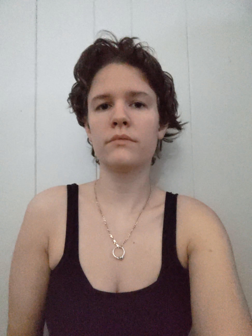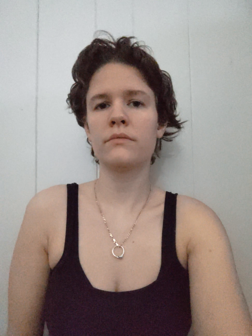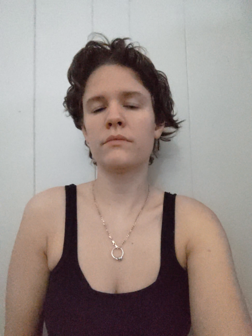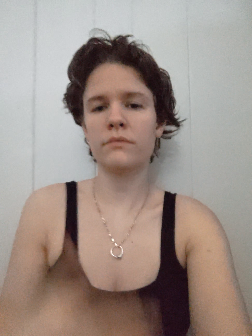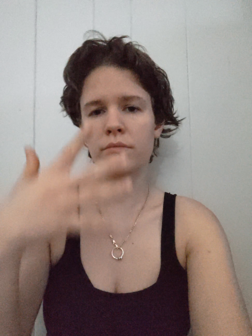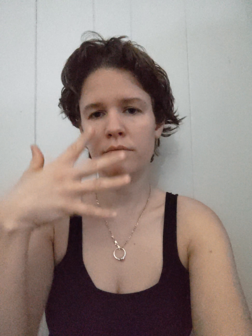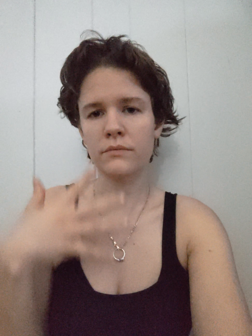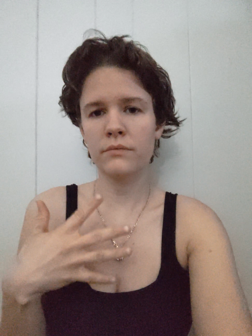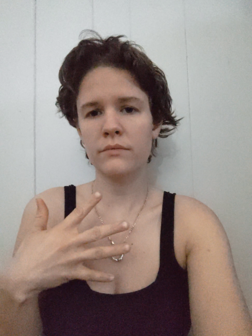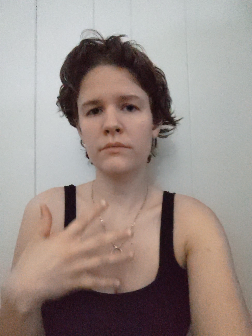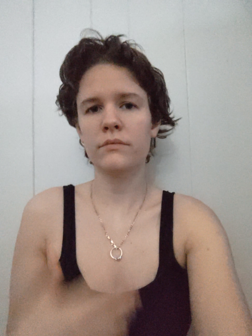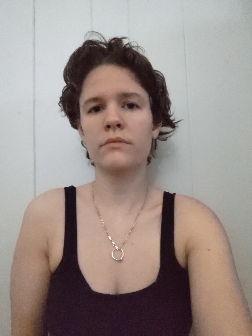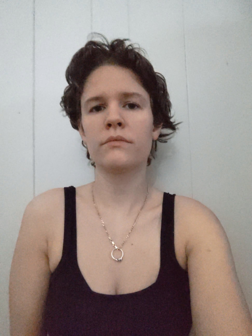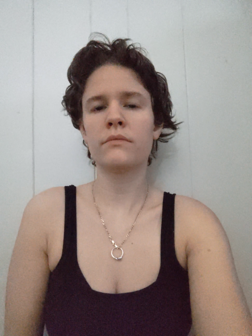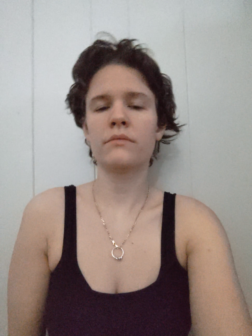sad